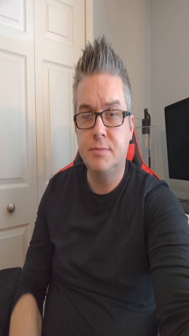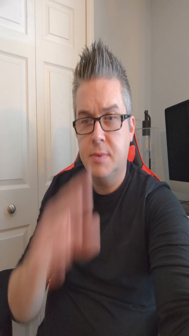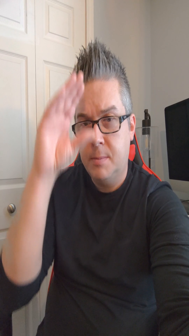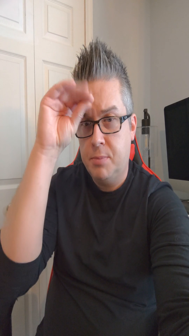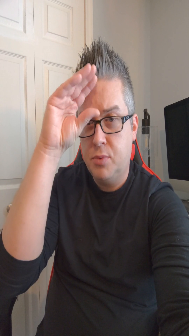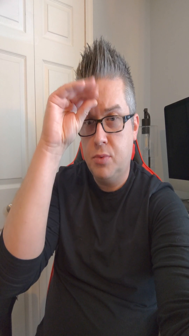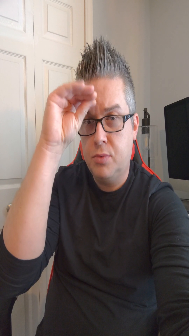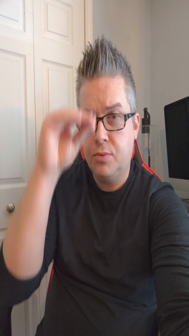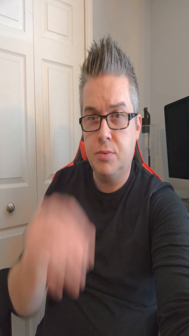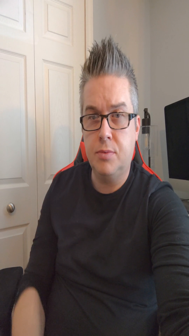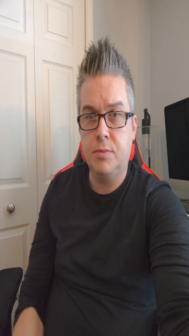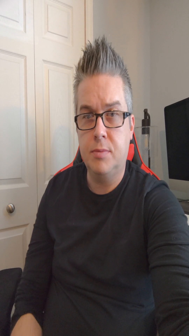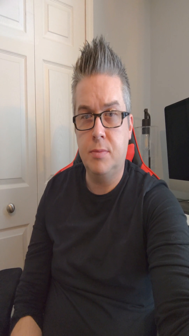boy